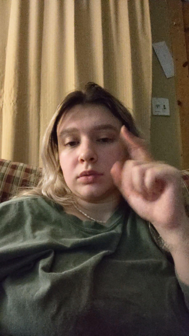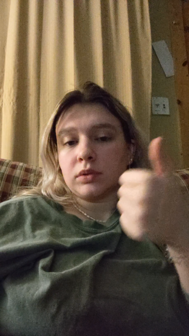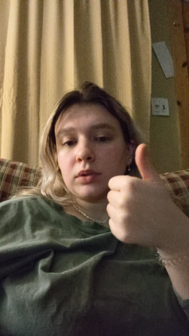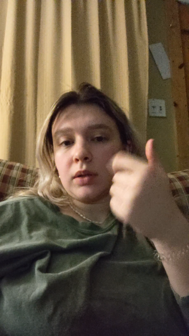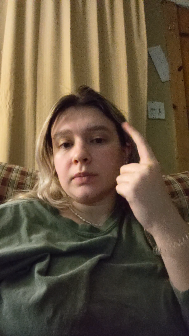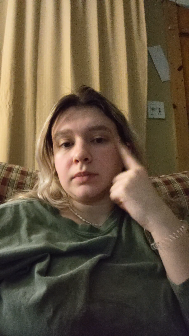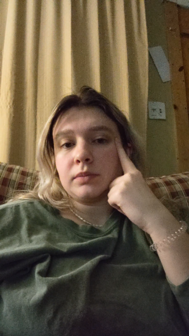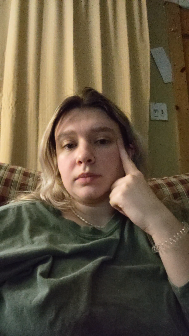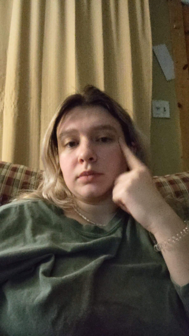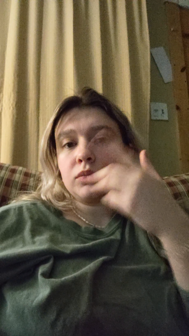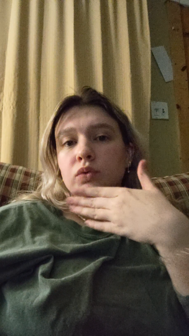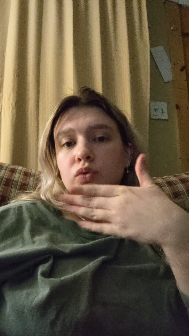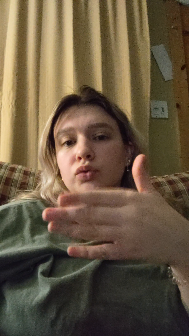good